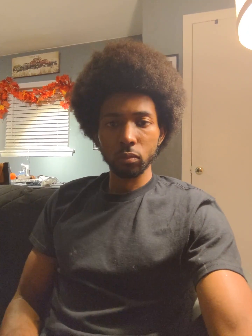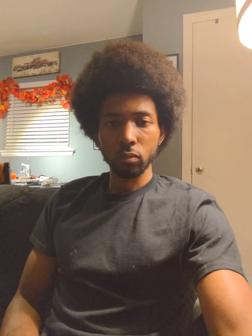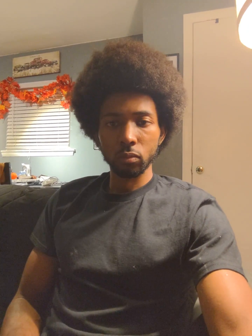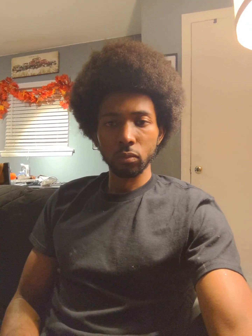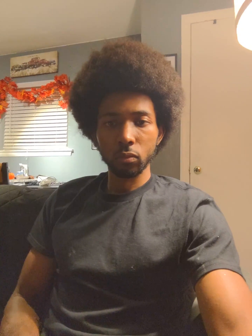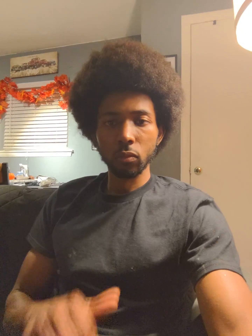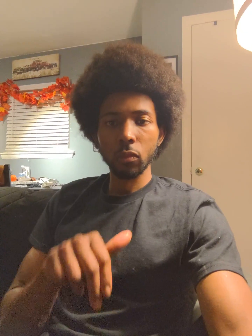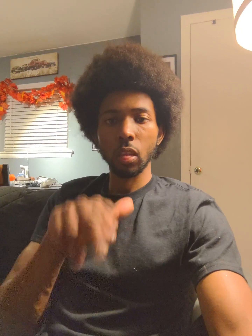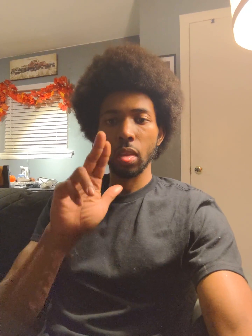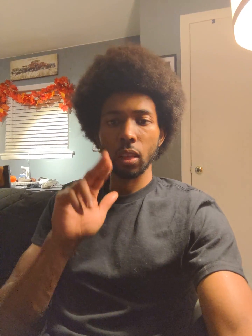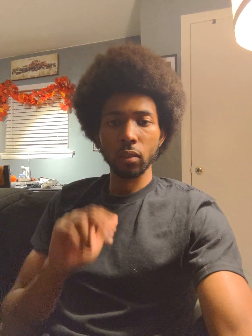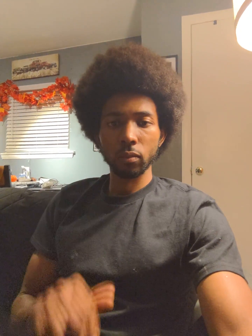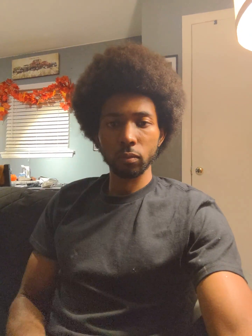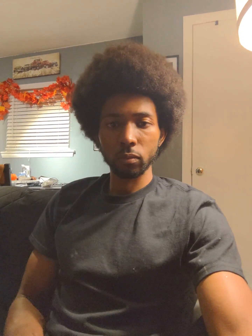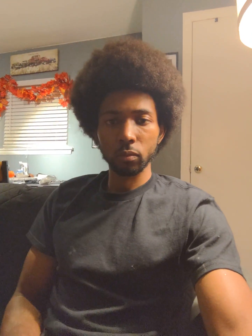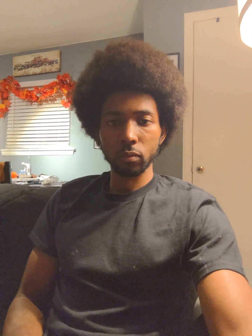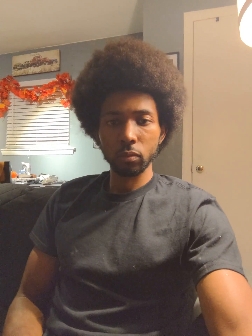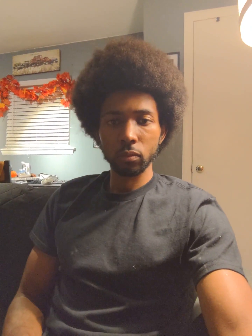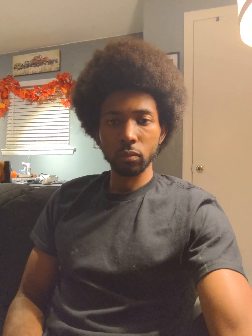lick